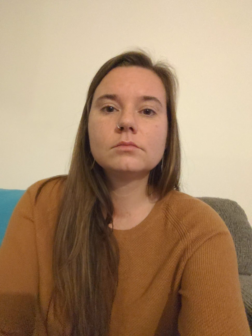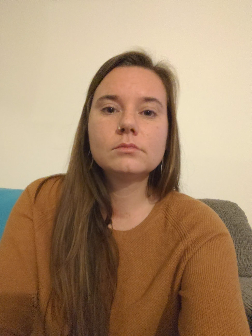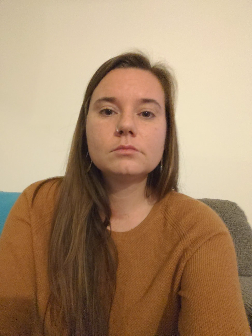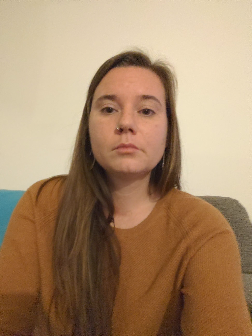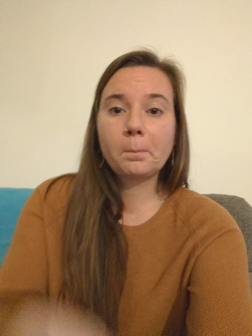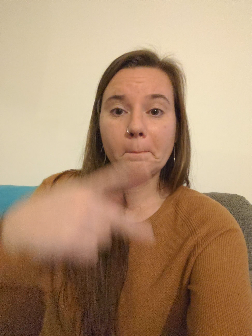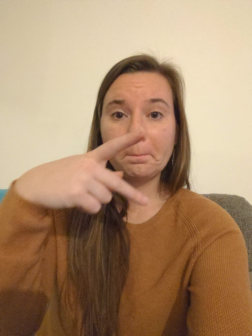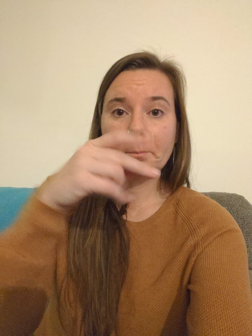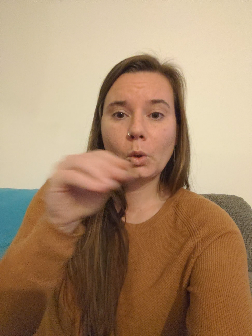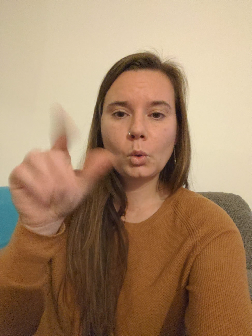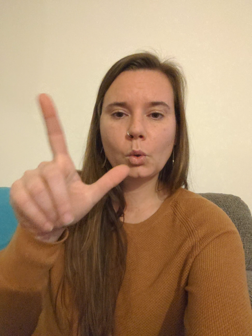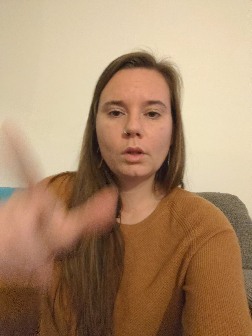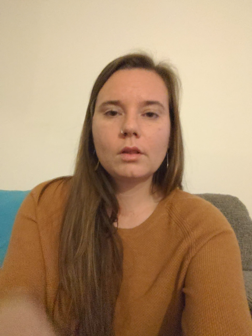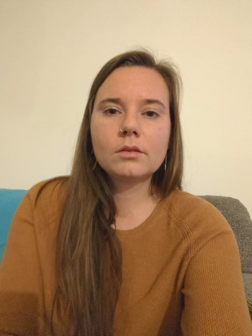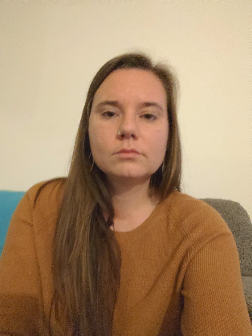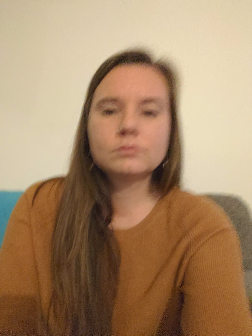pool